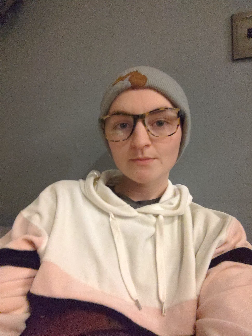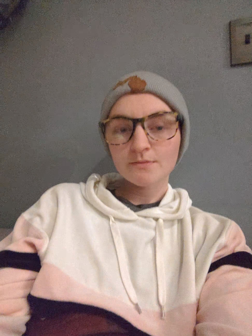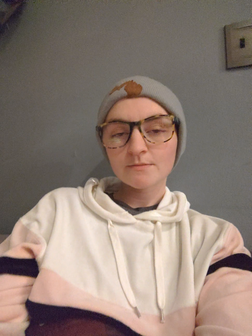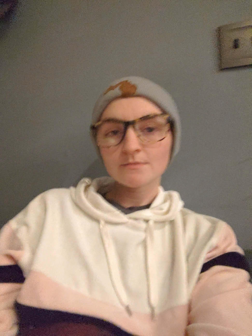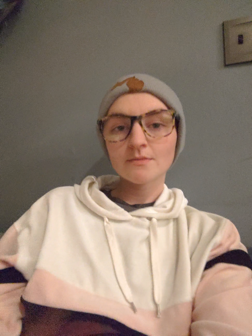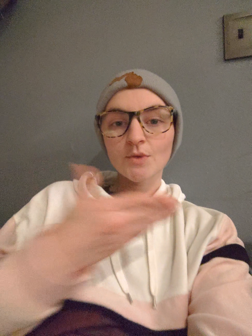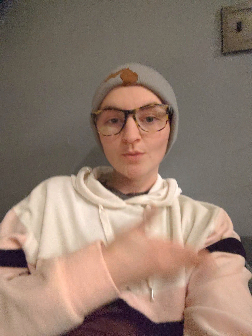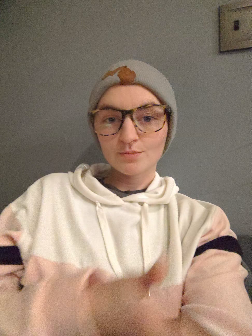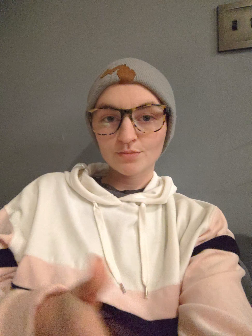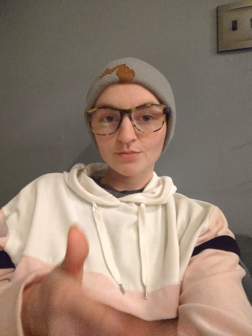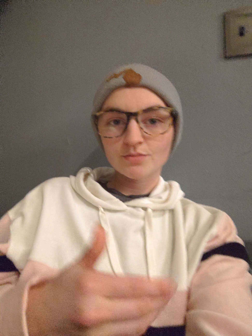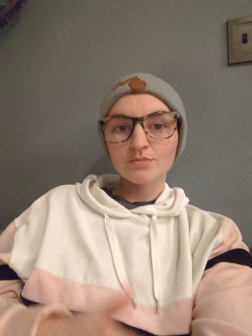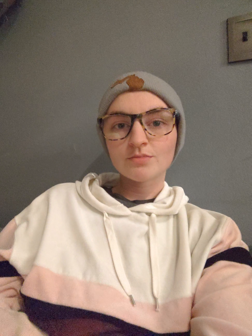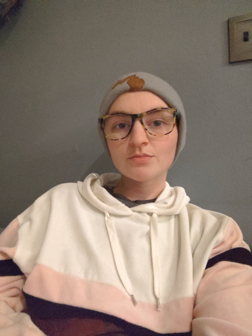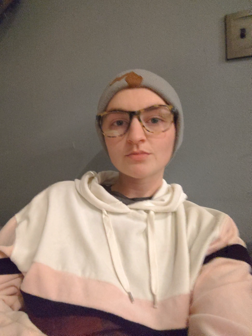arm